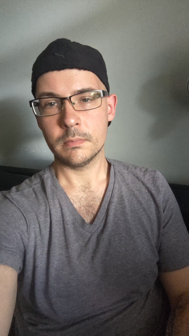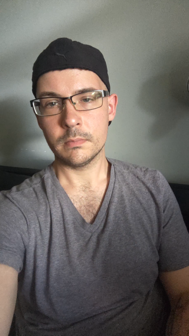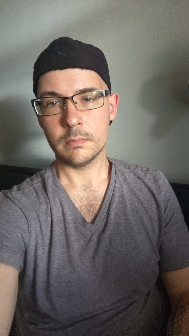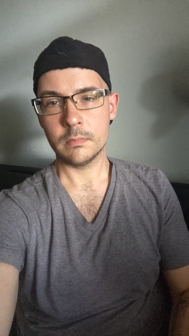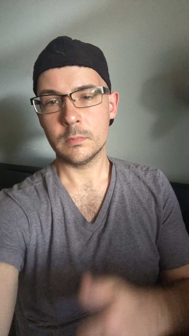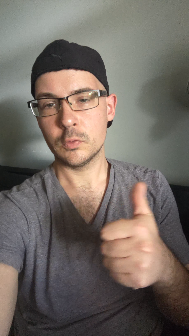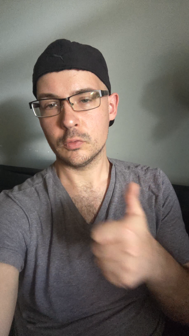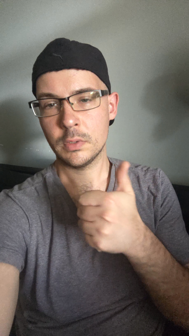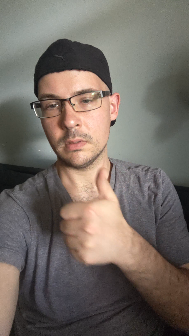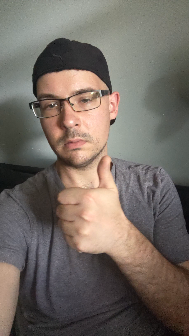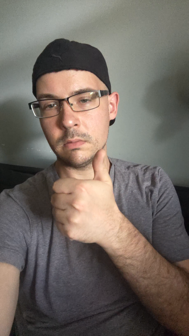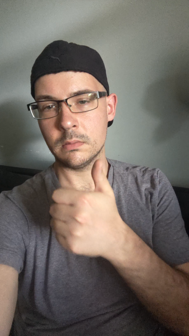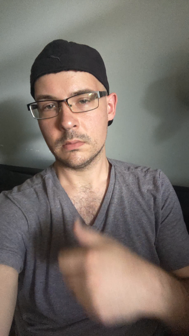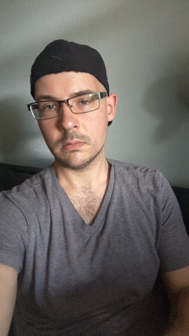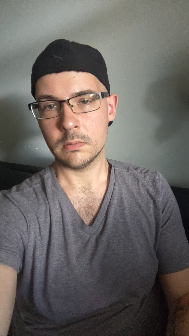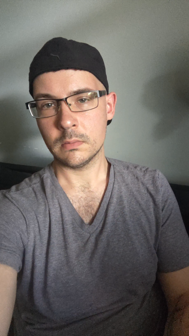chase